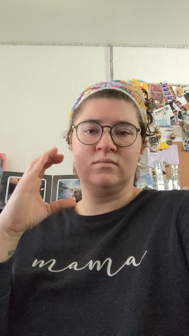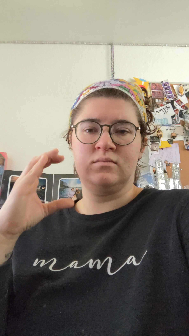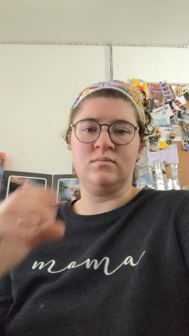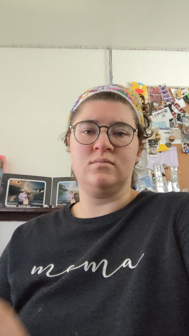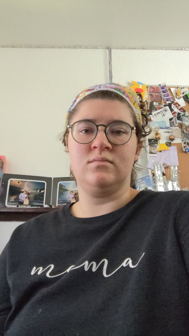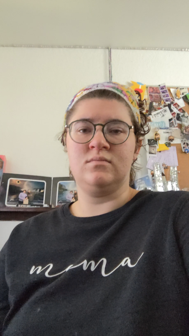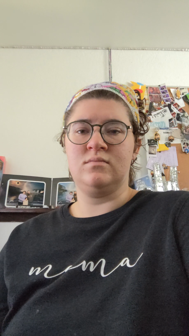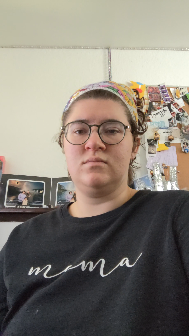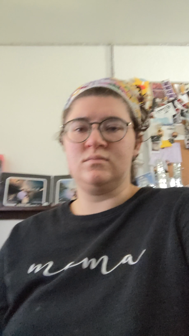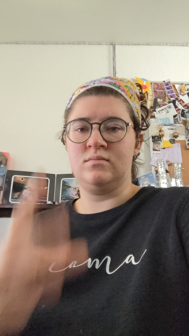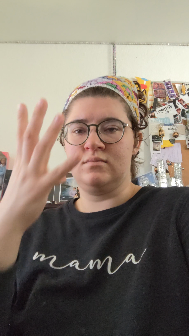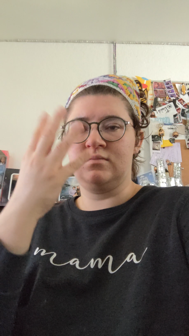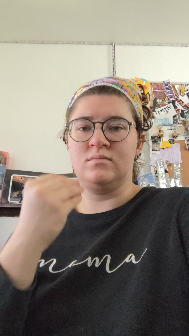asleep